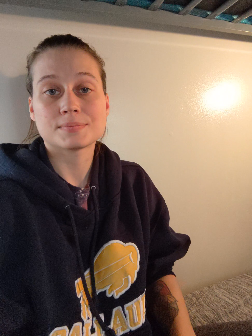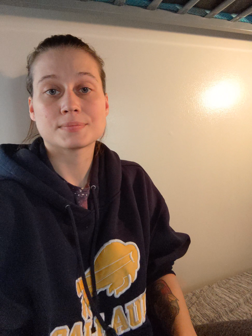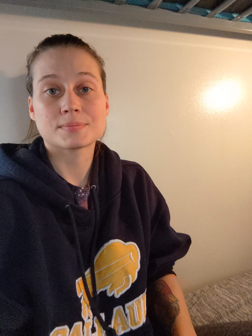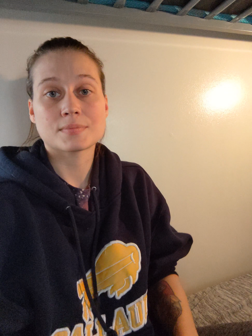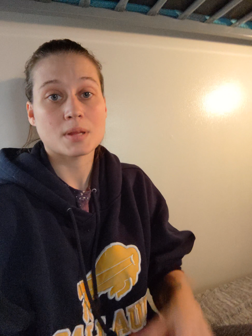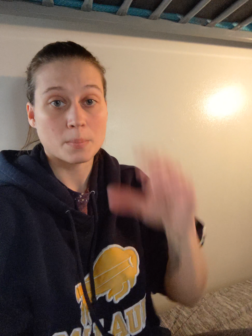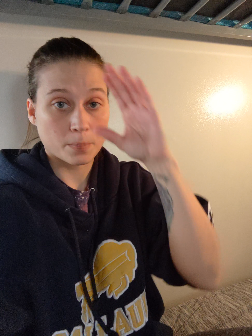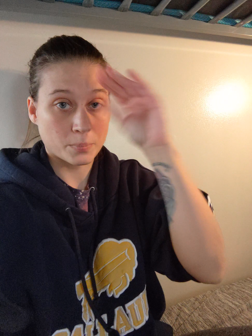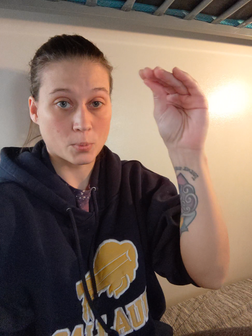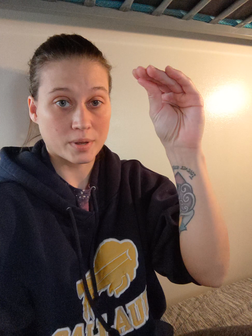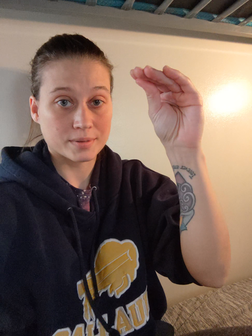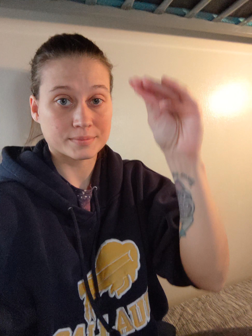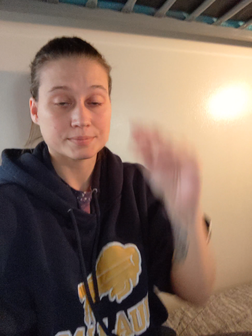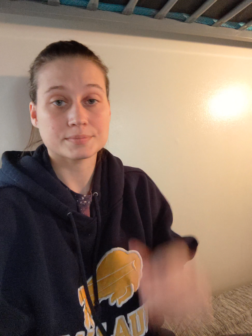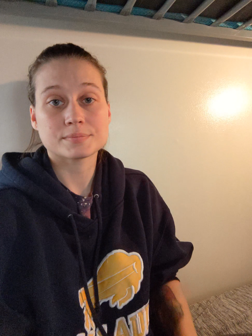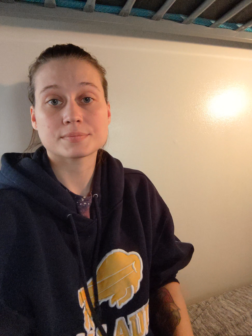boy